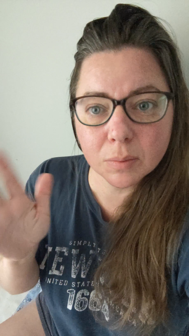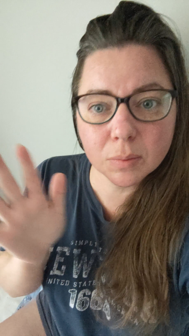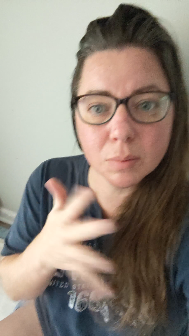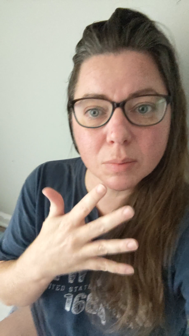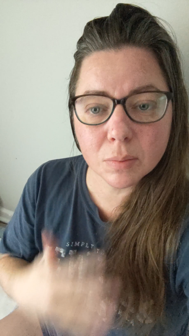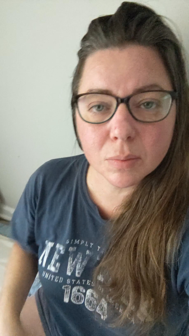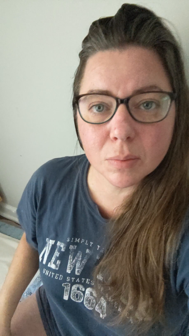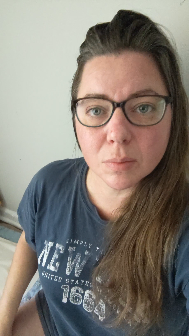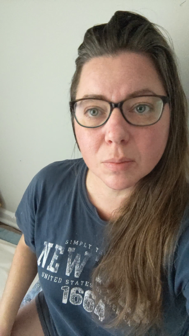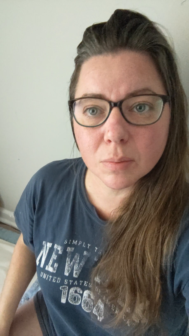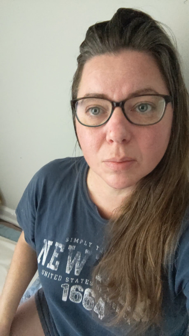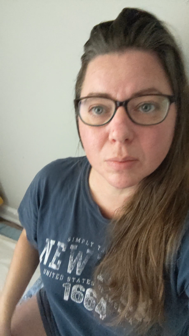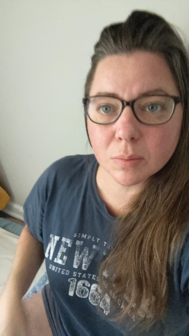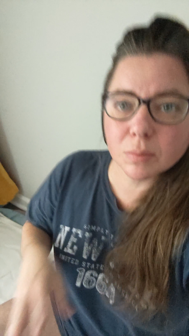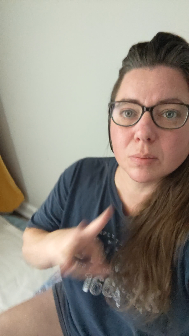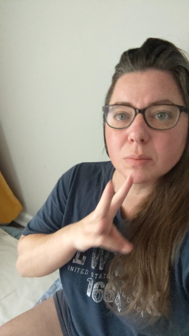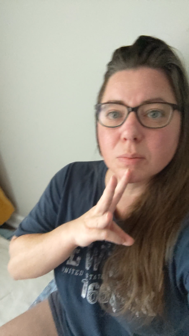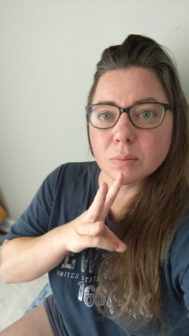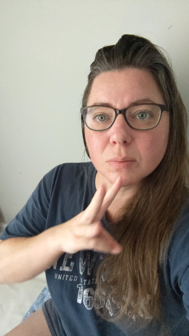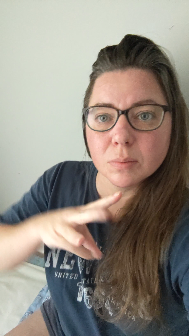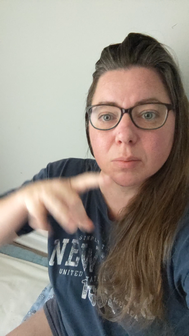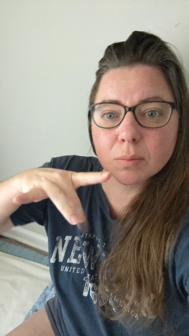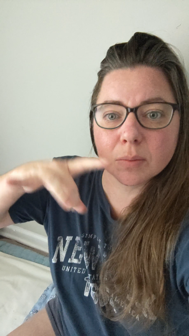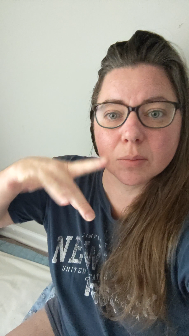melon